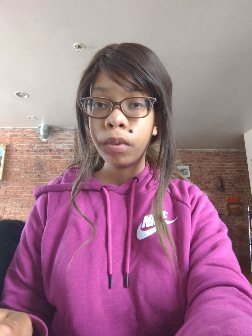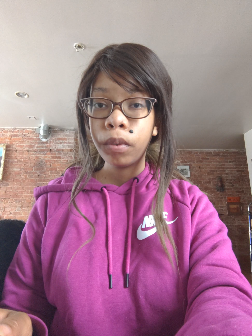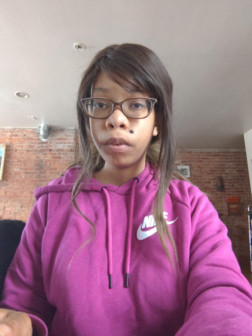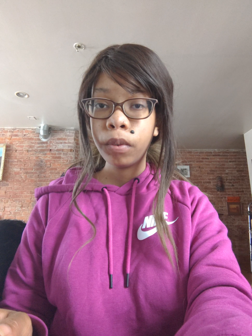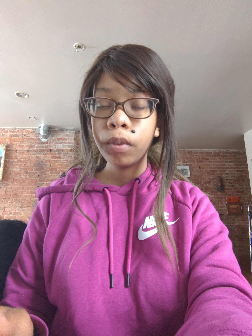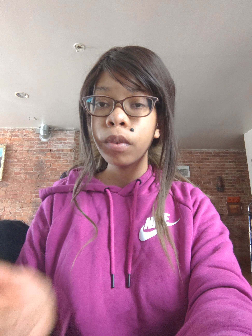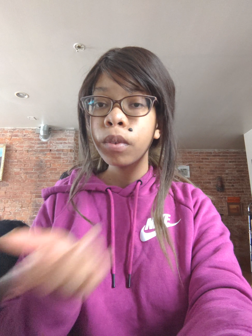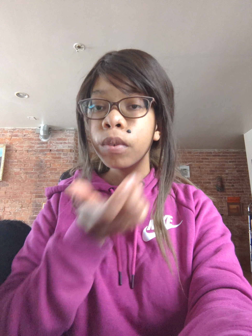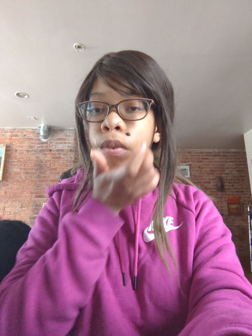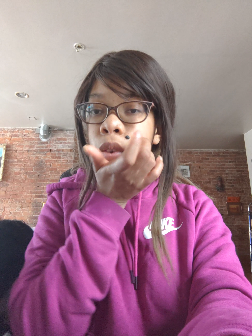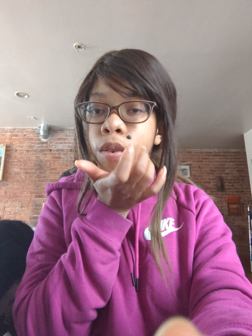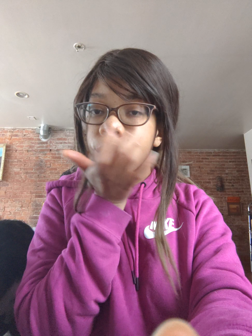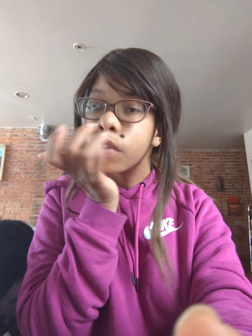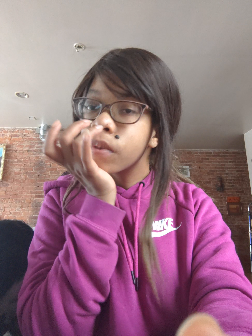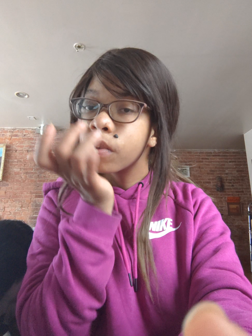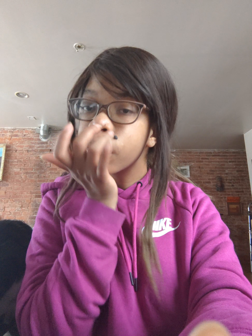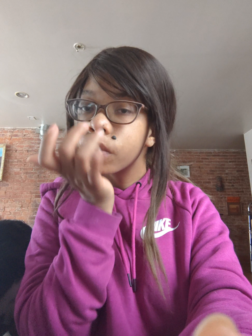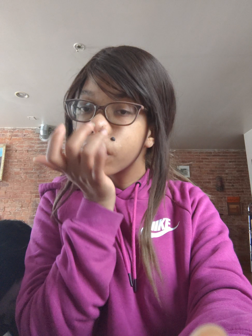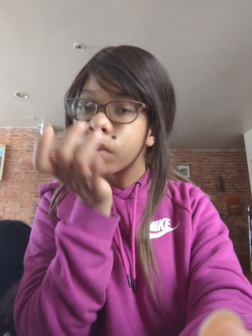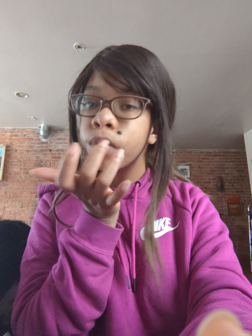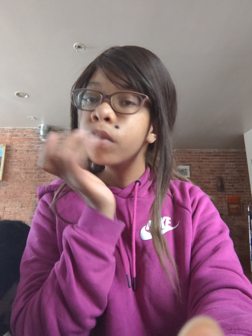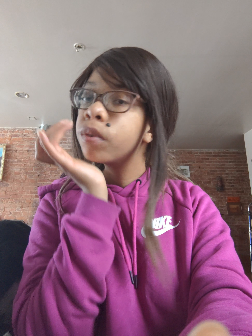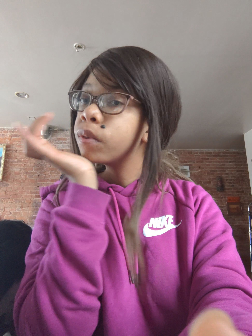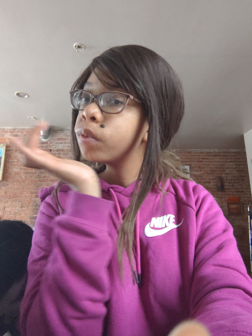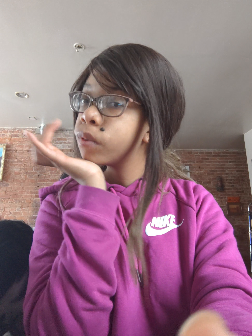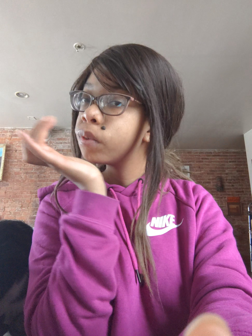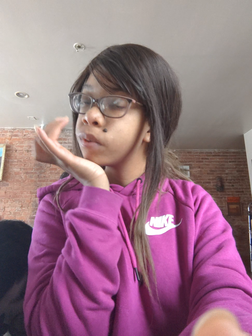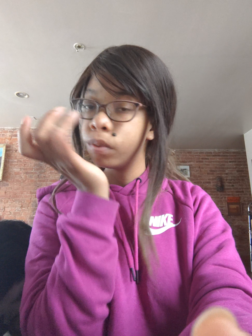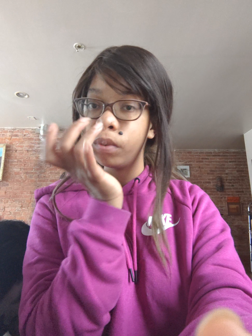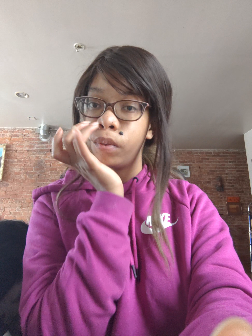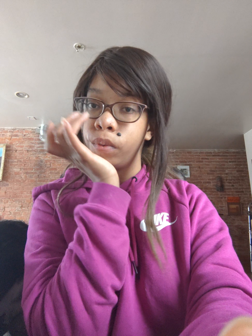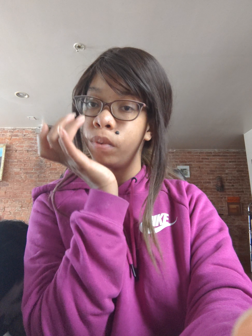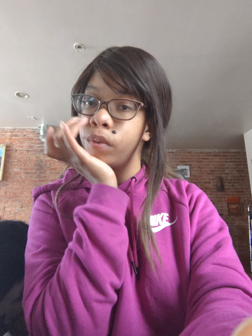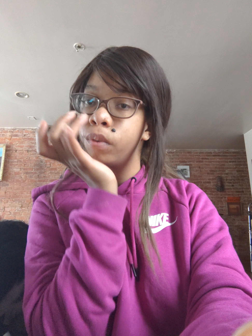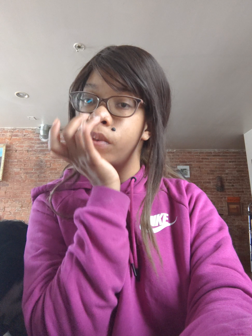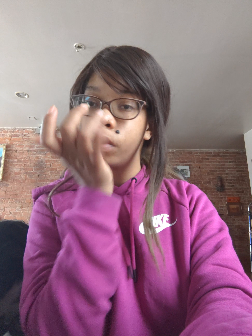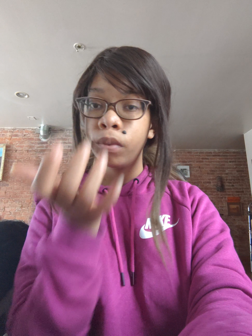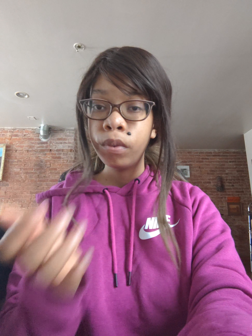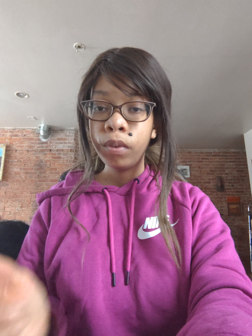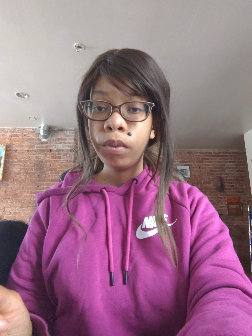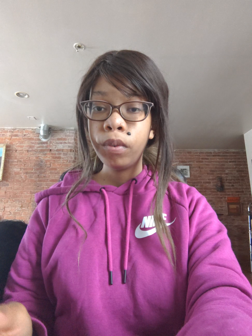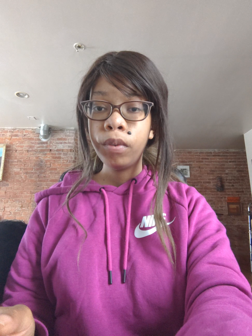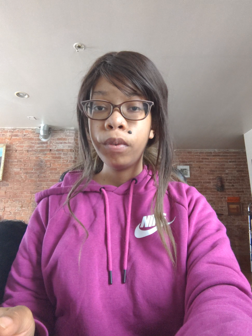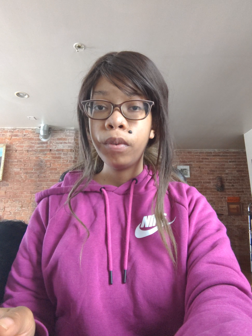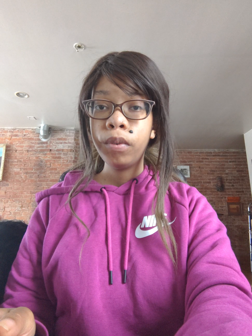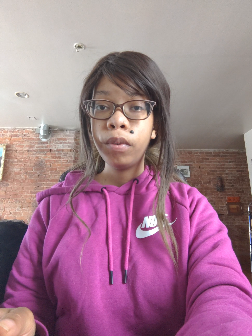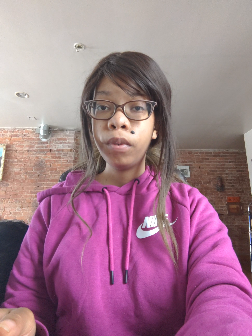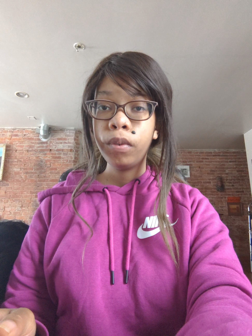grass